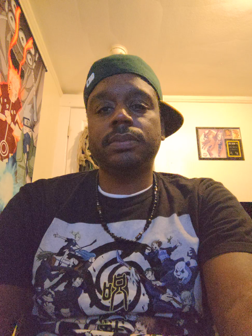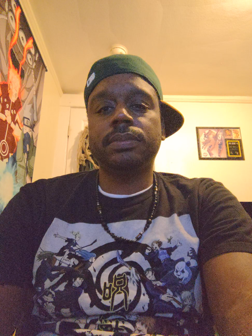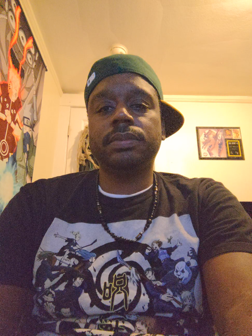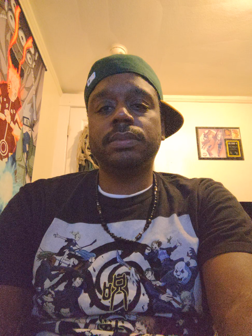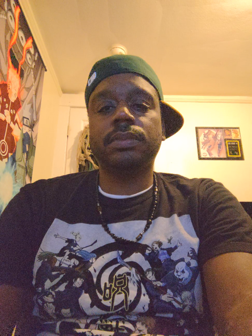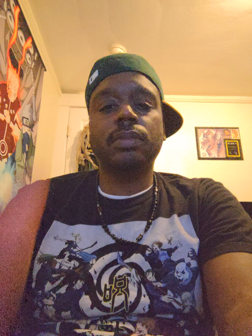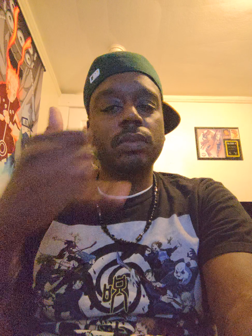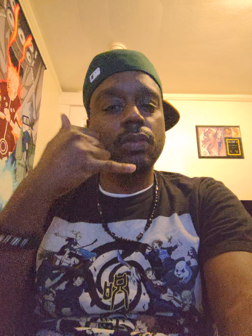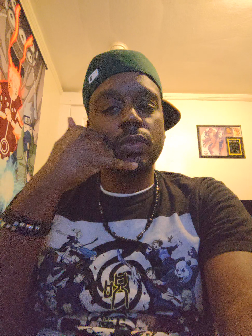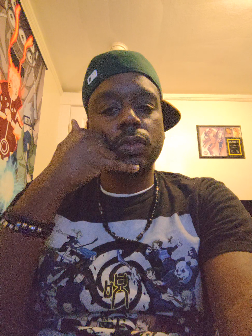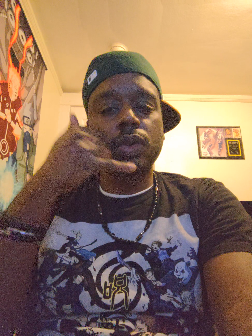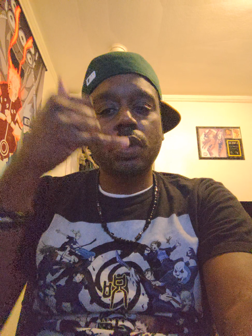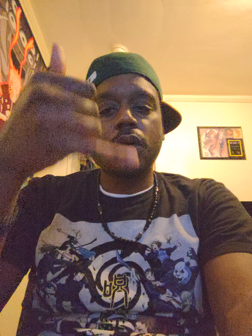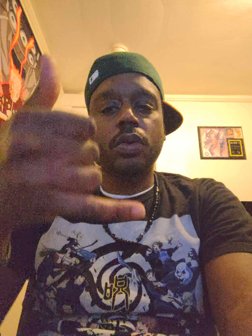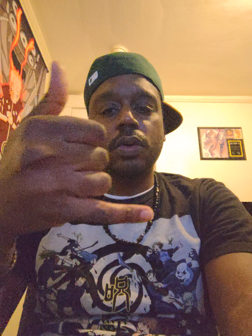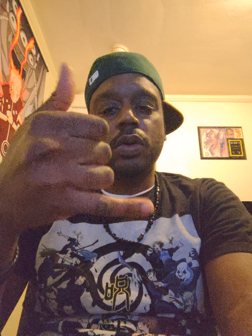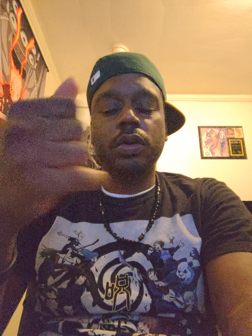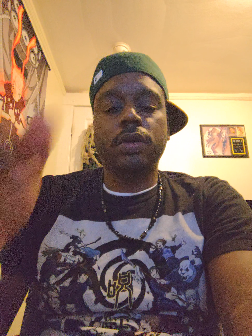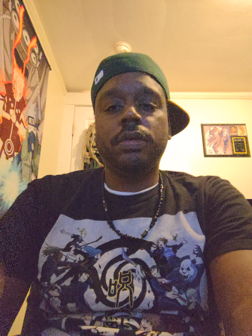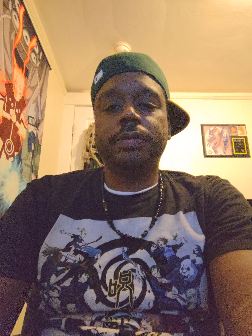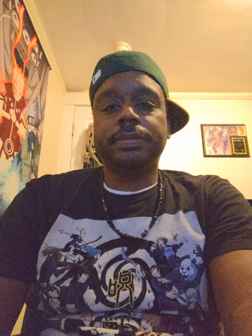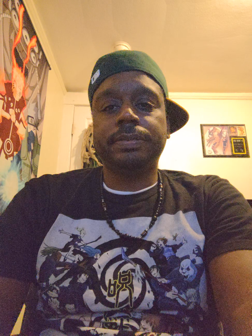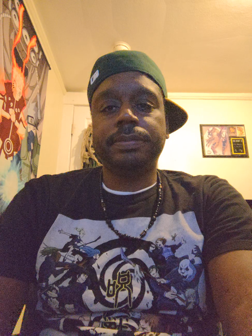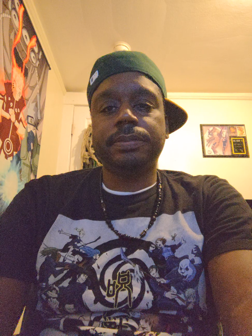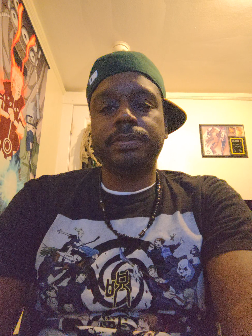call on the phone